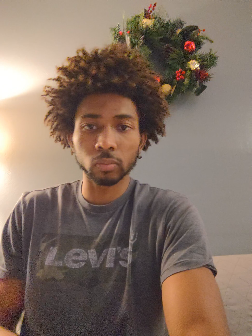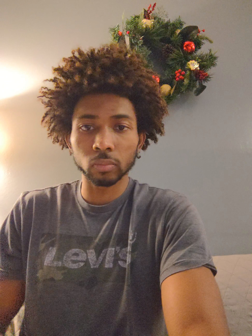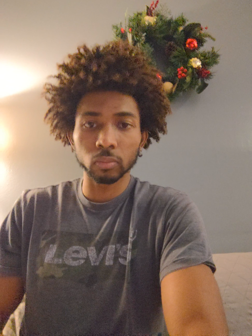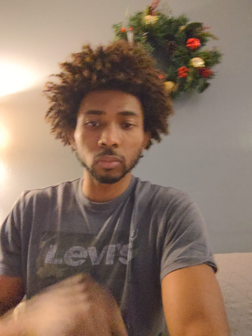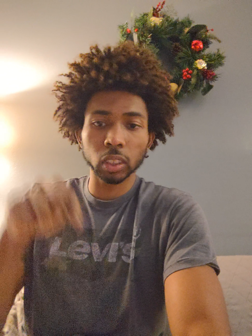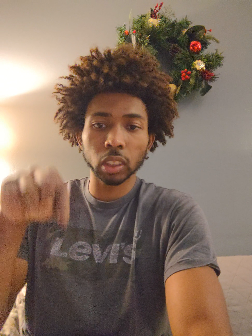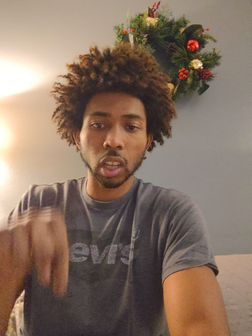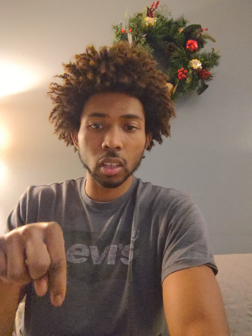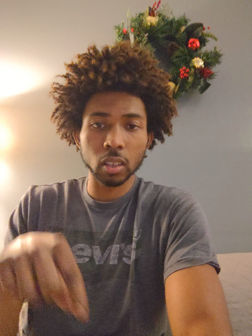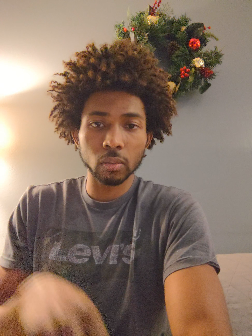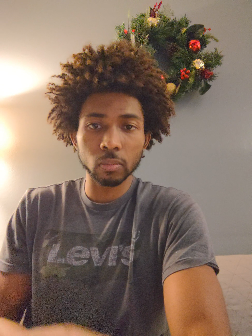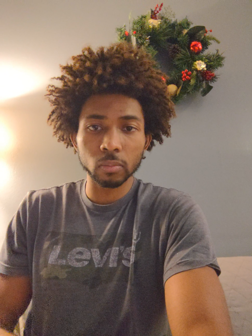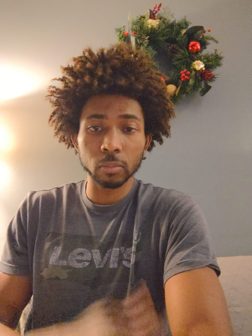down